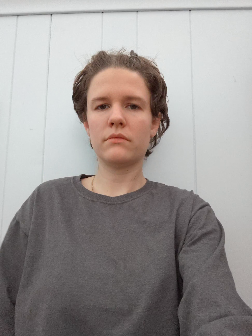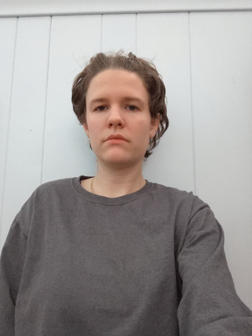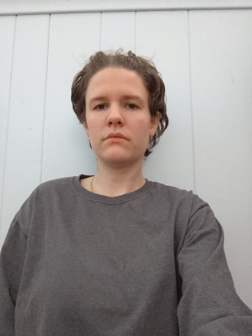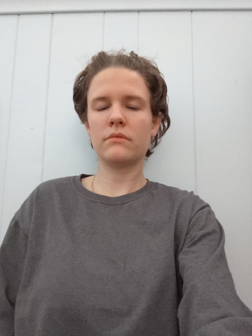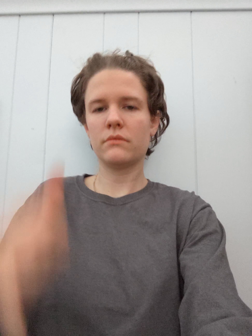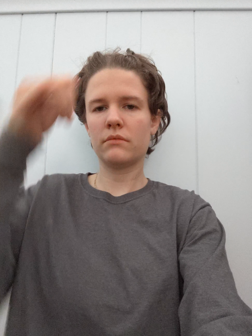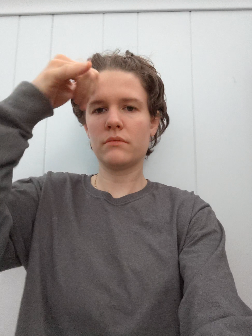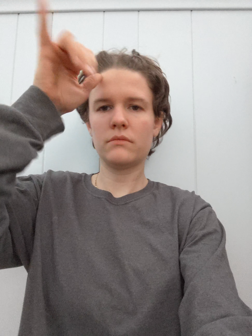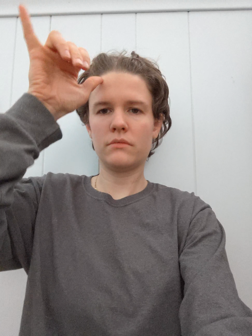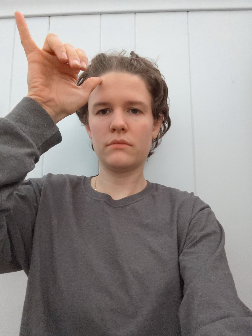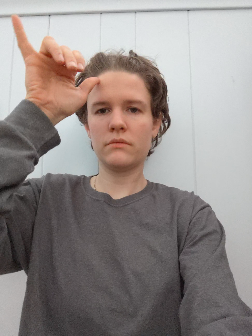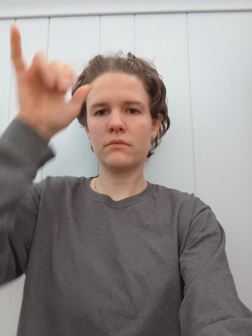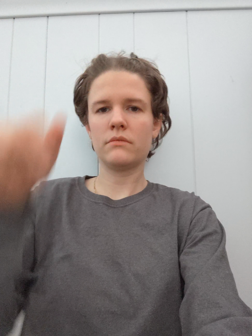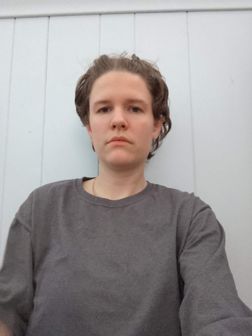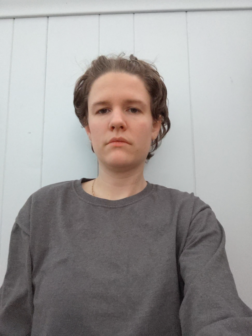cow